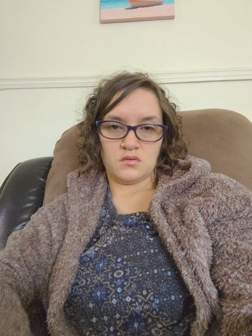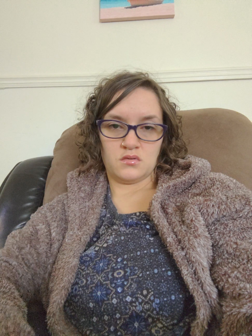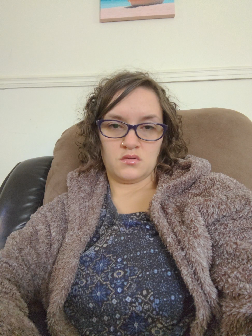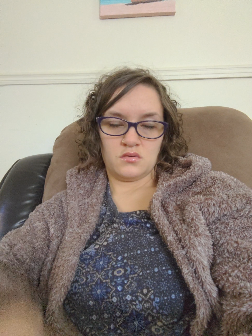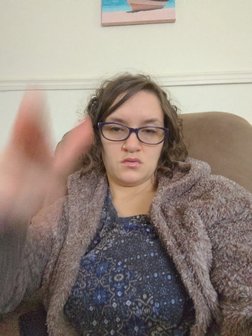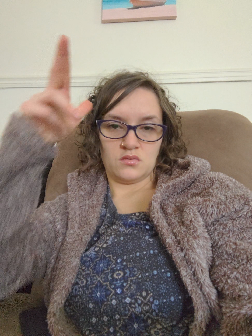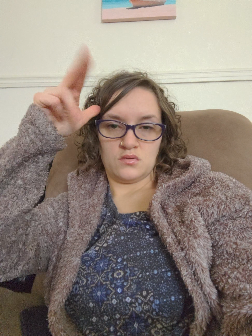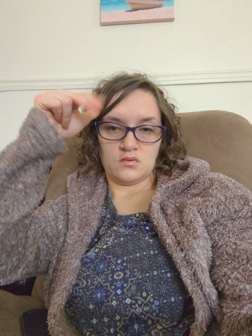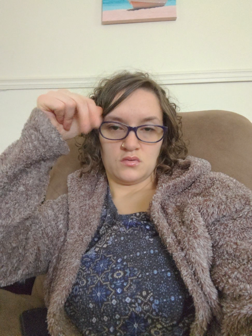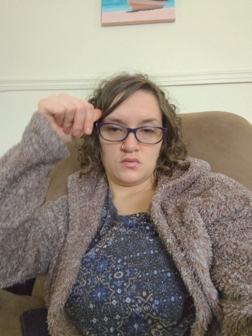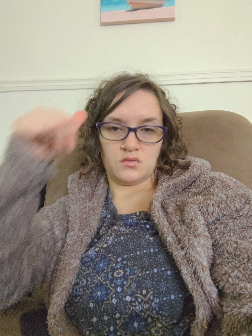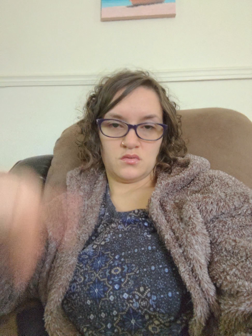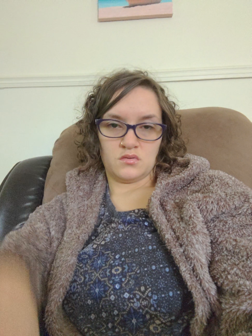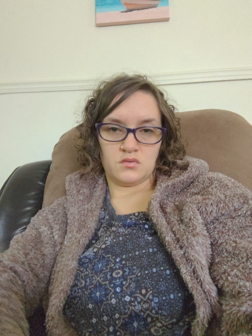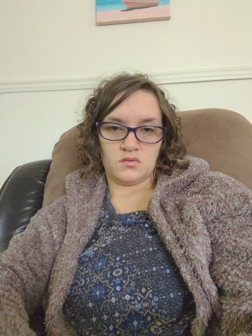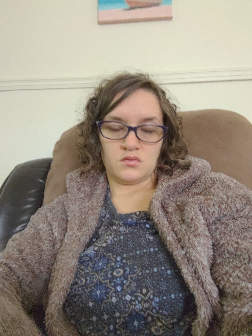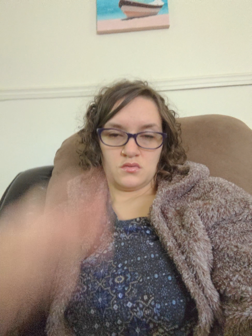horse